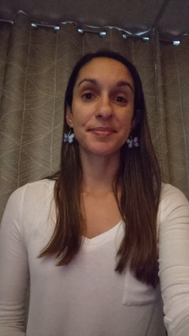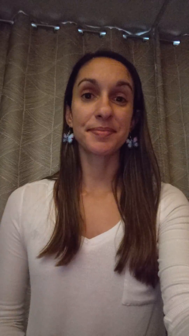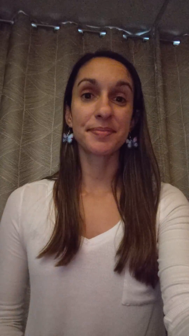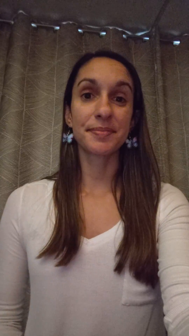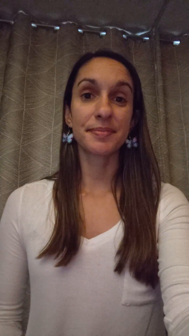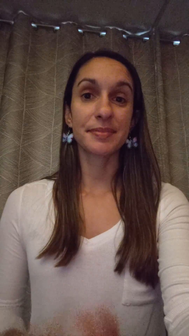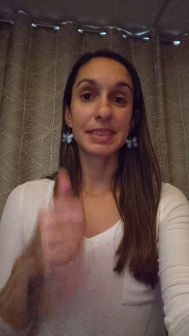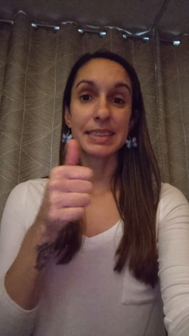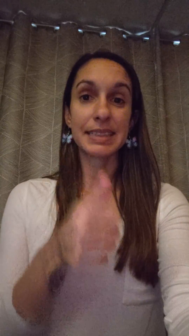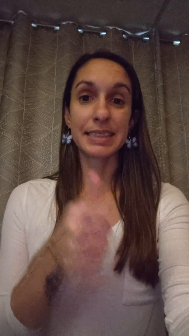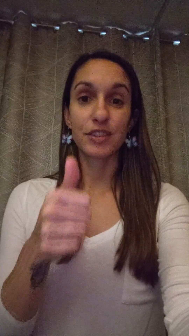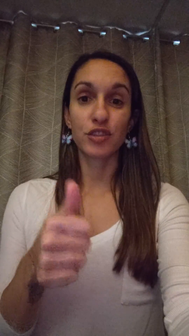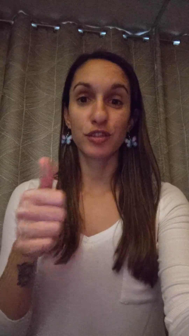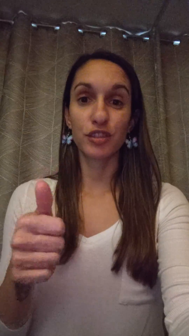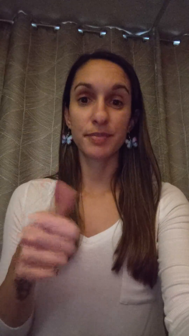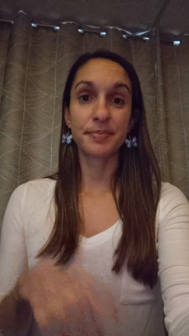each